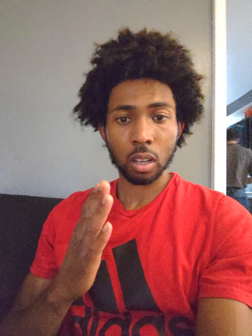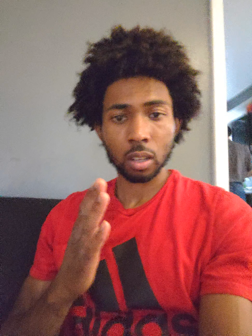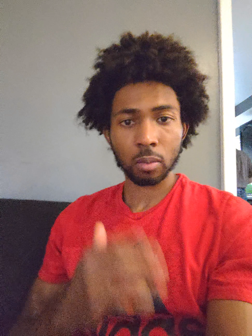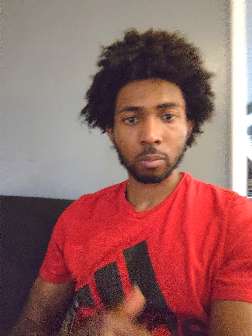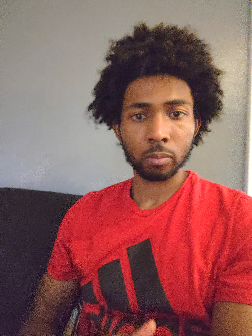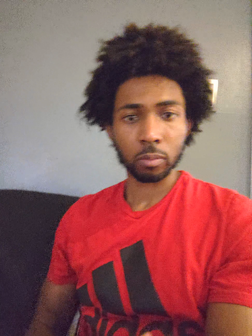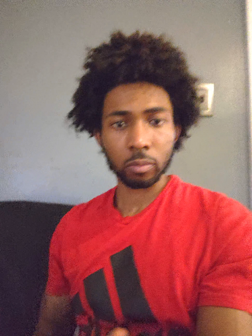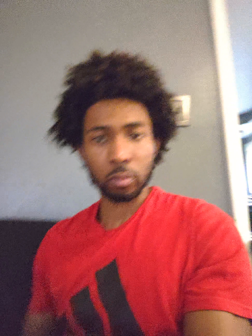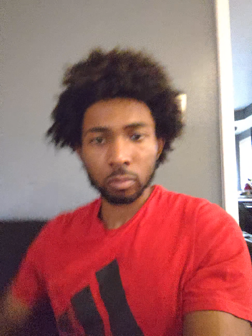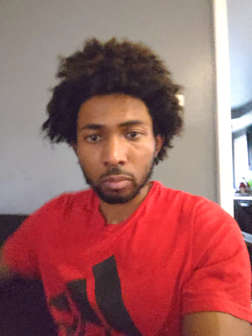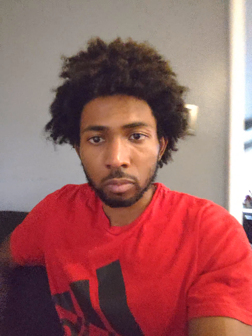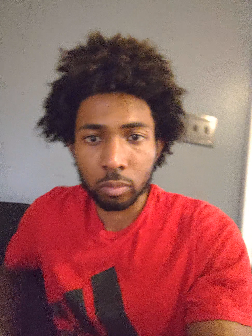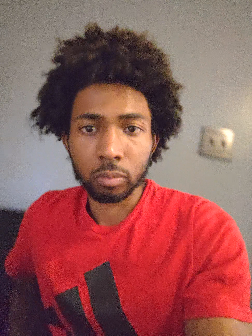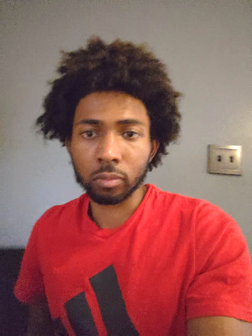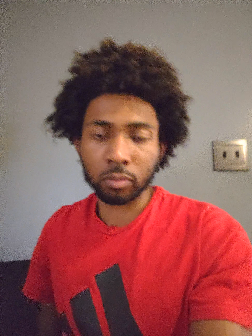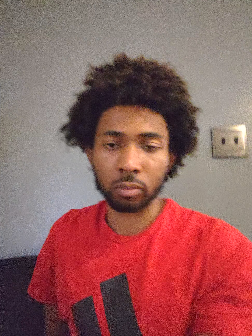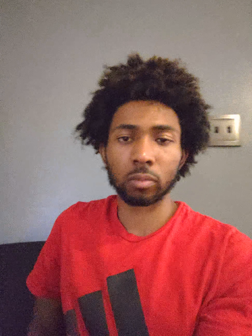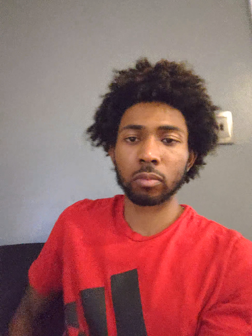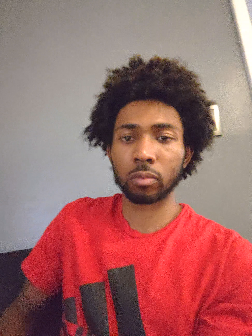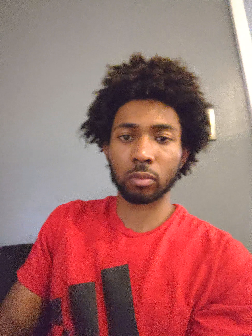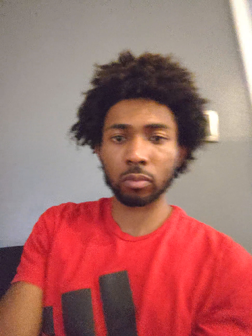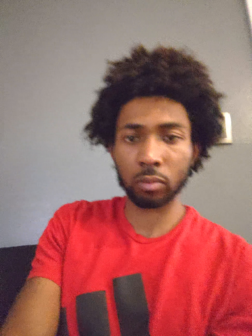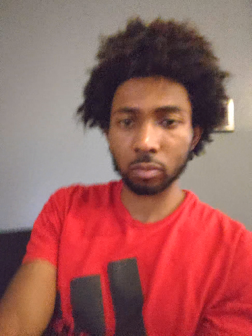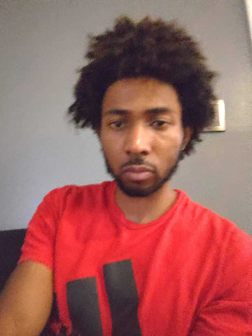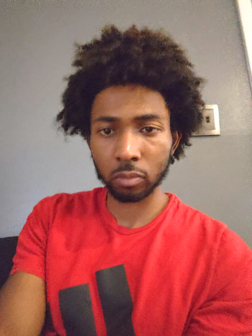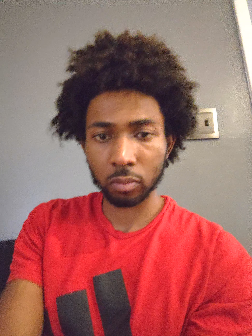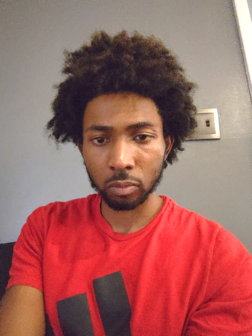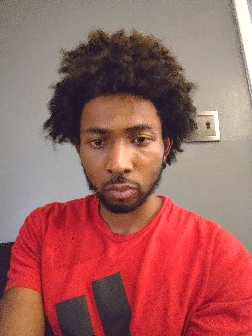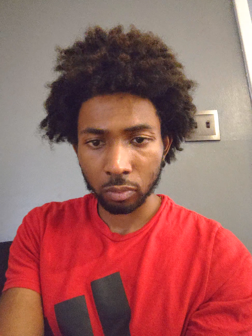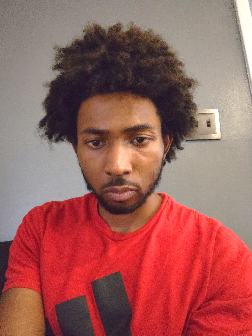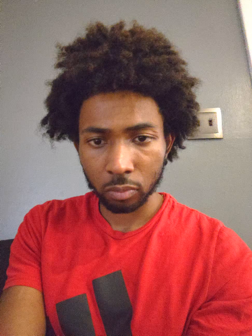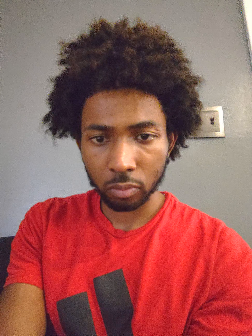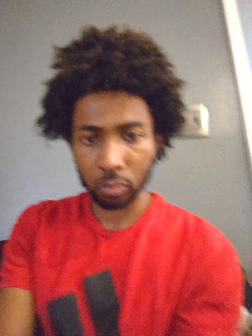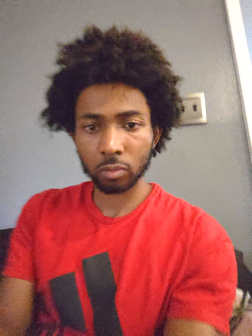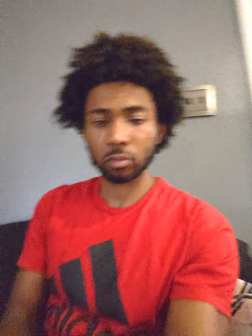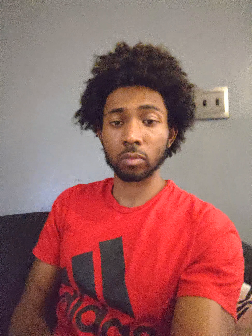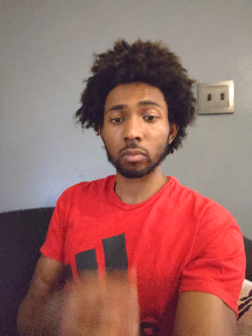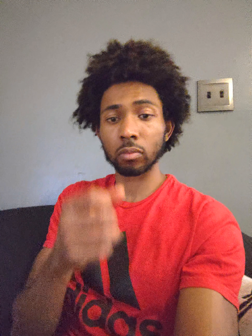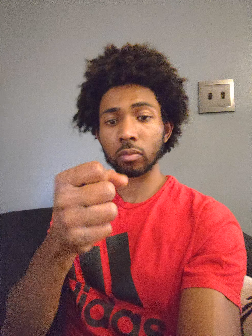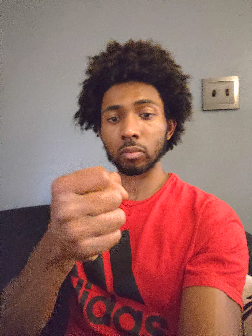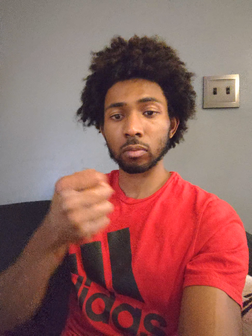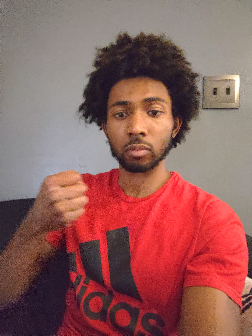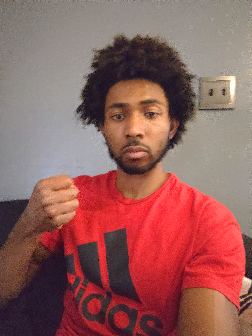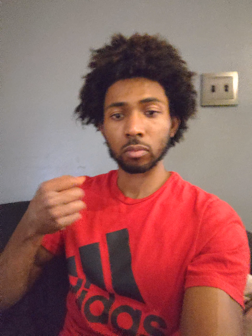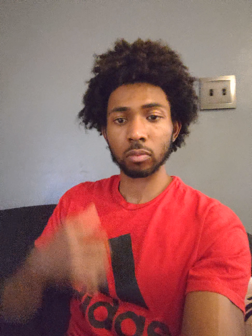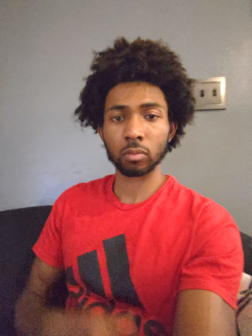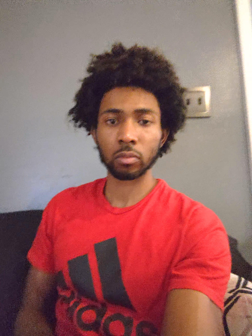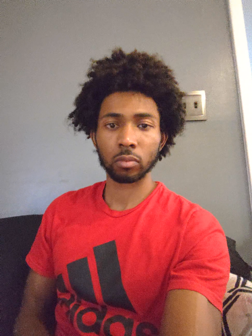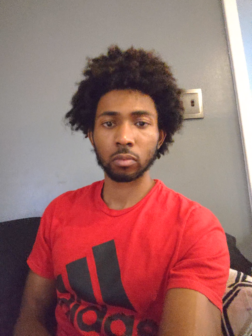pull